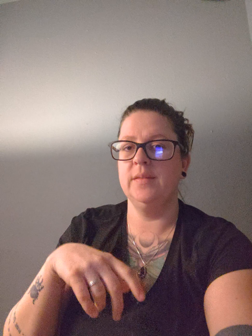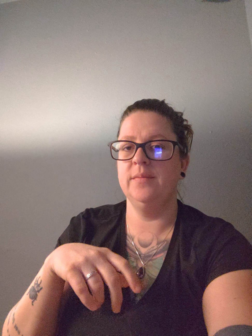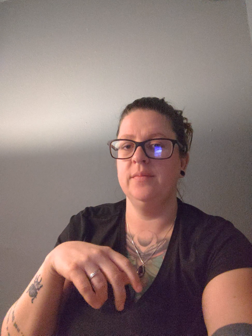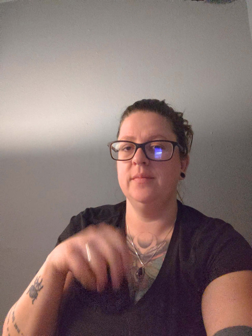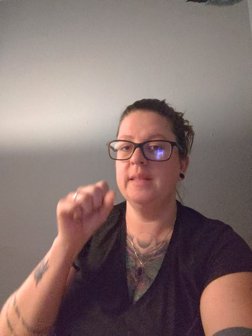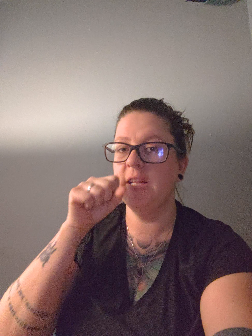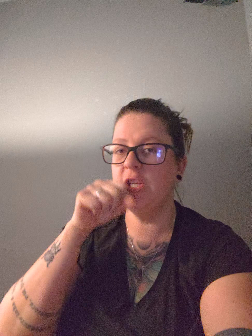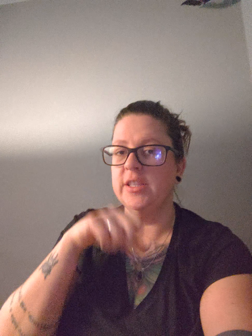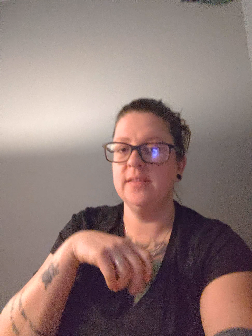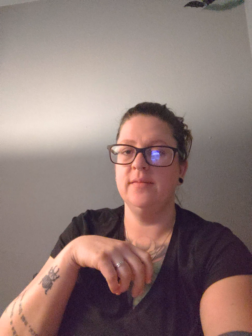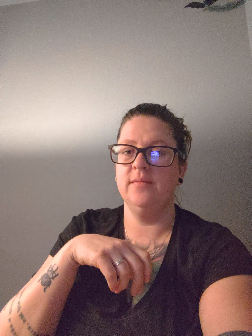carrot